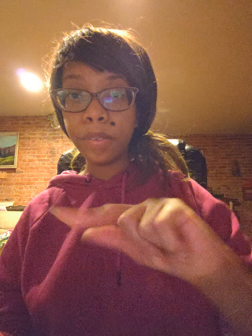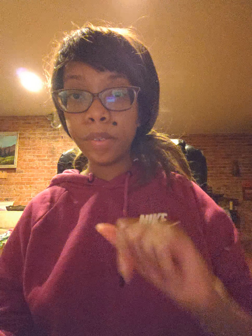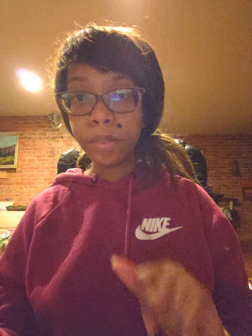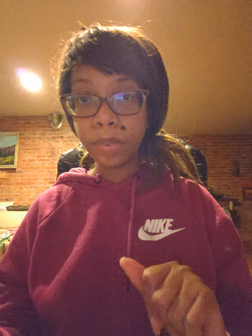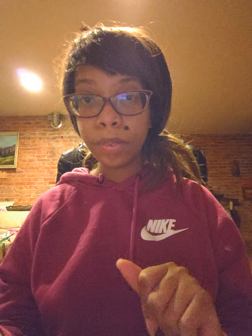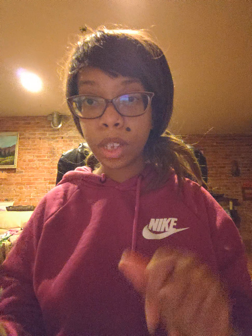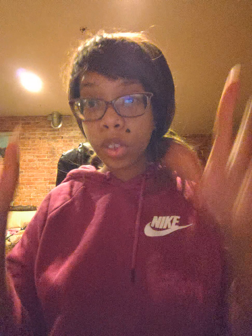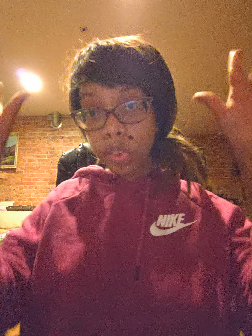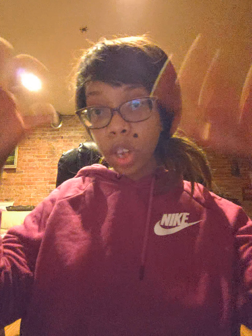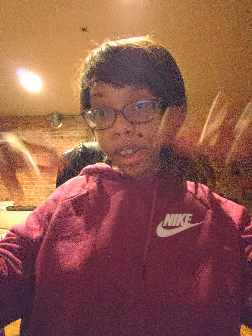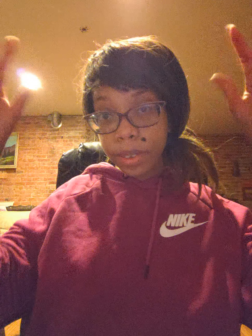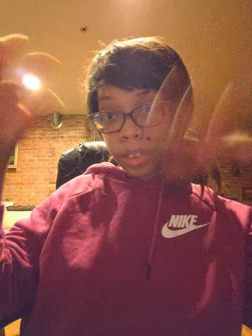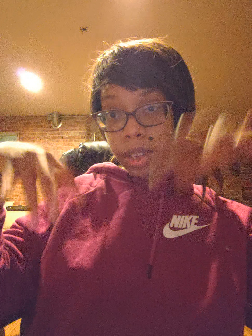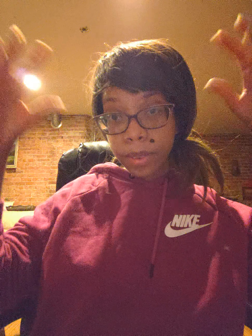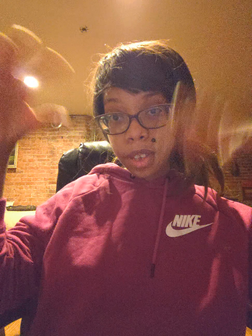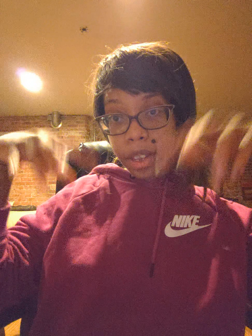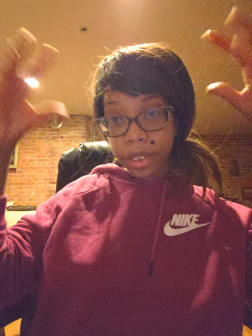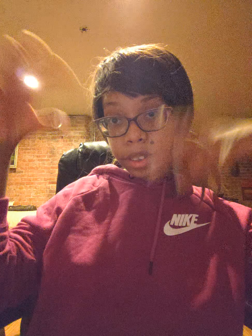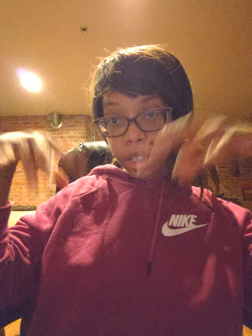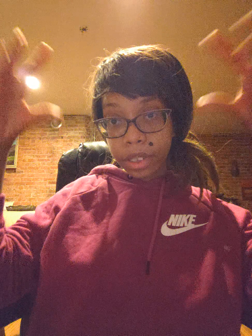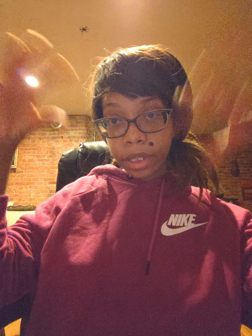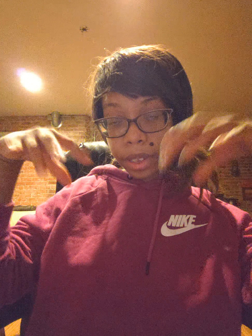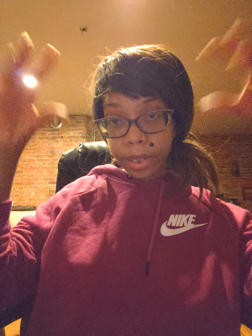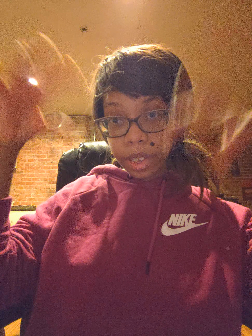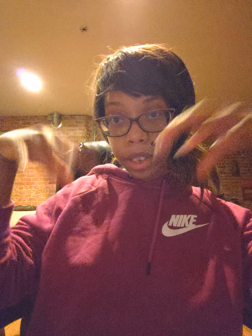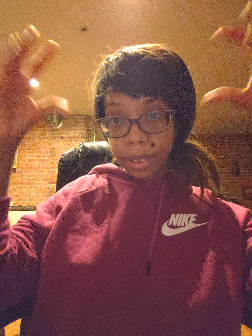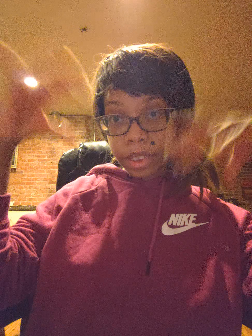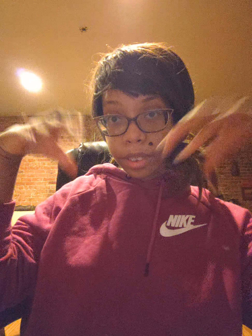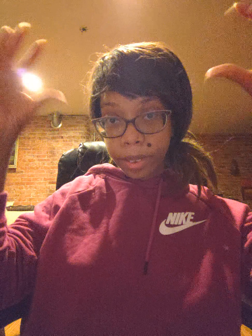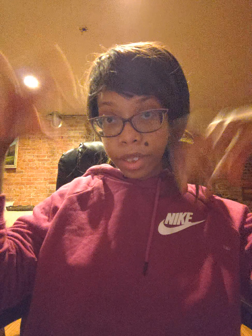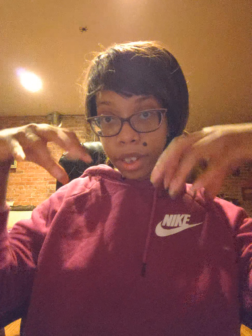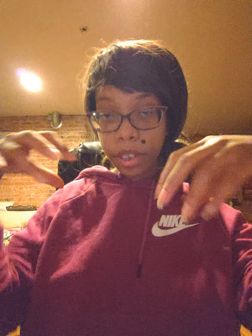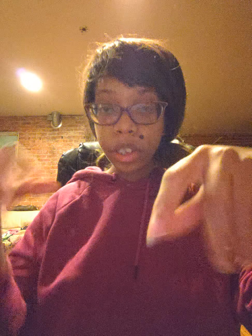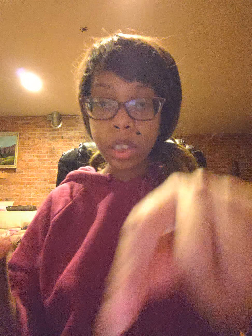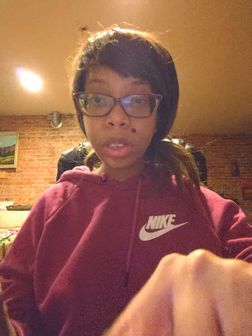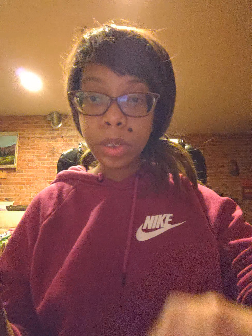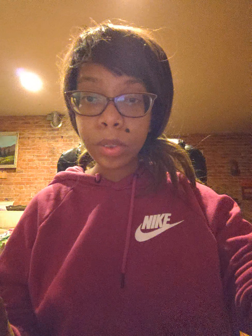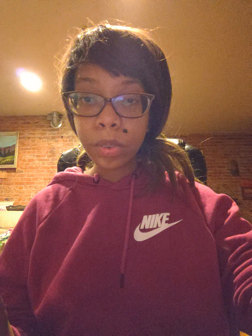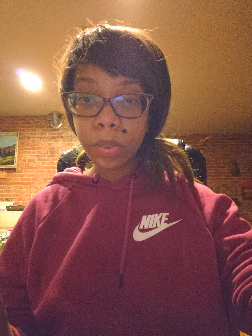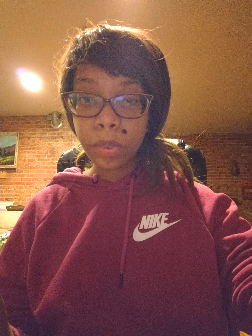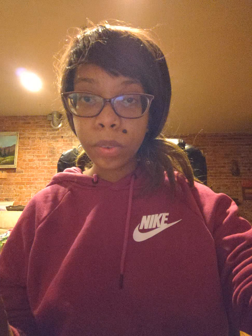rain